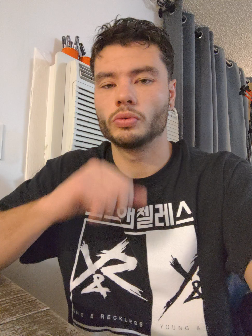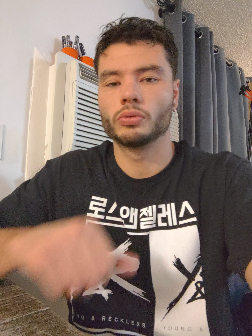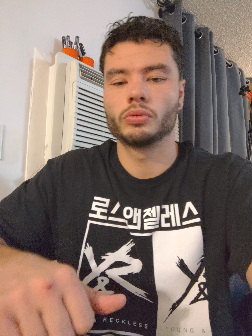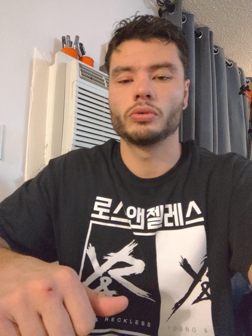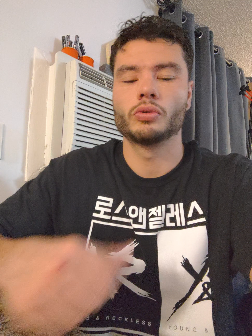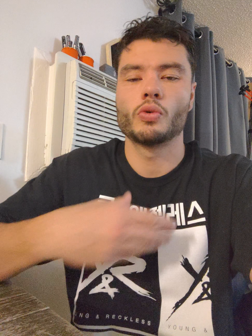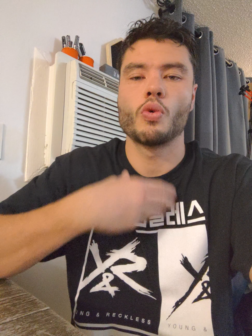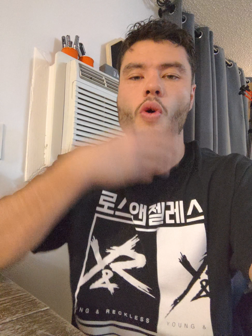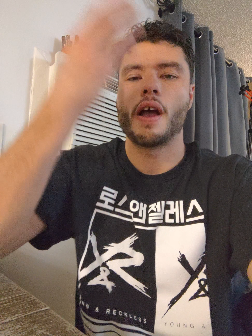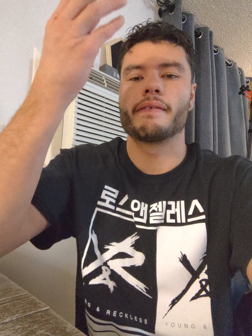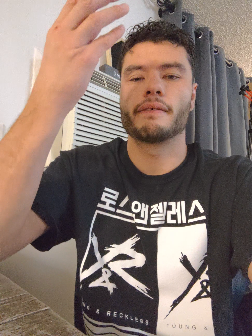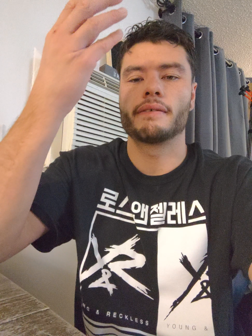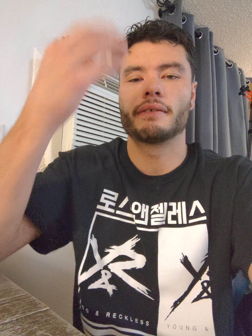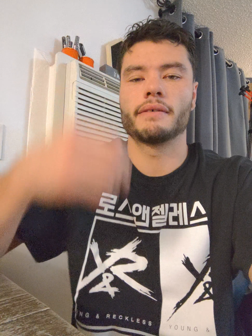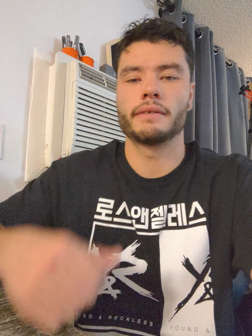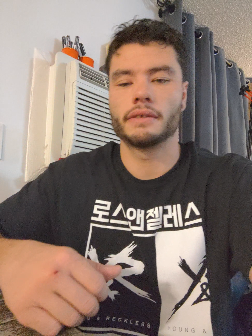giraffe